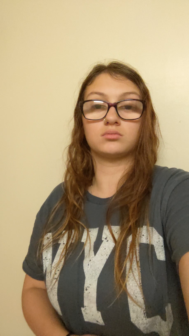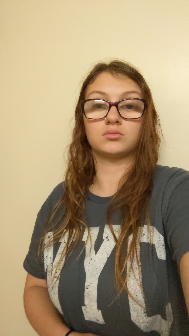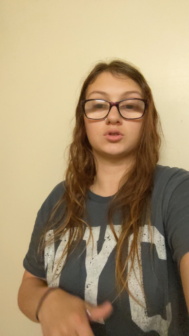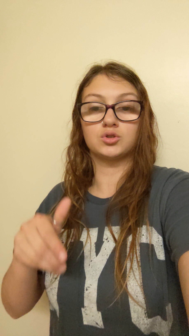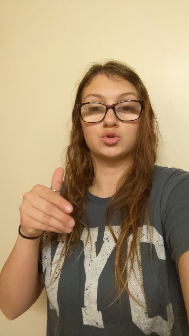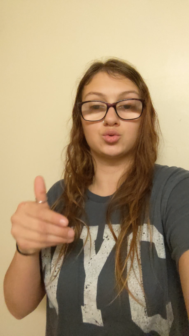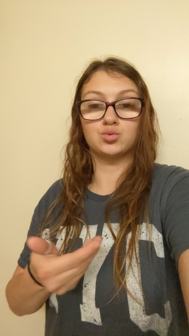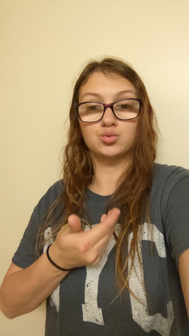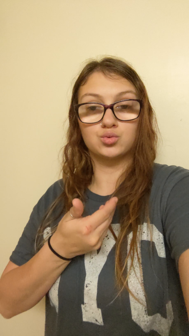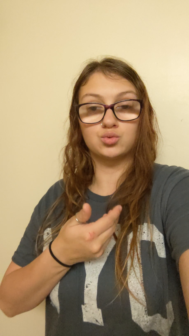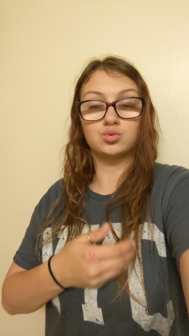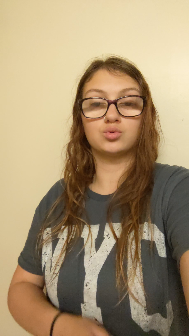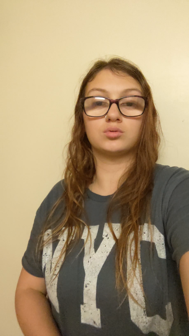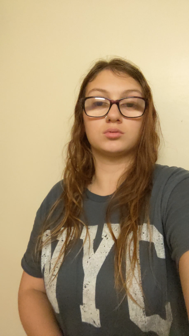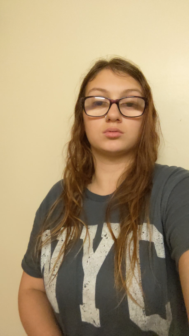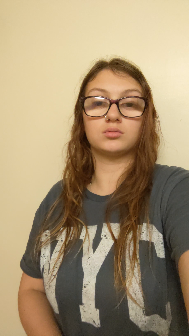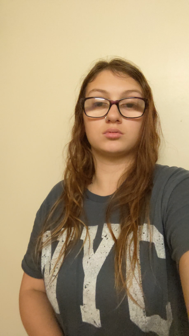new